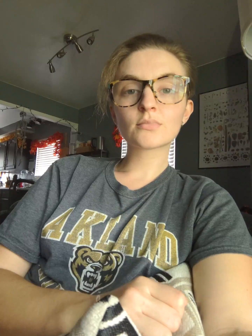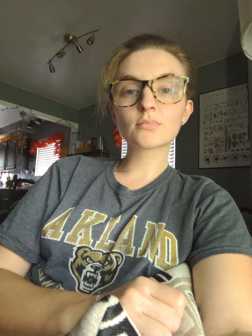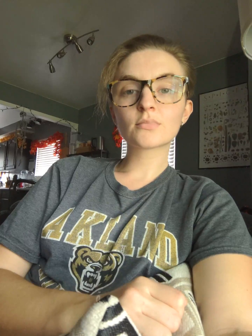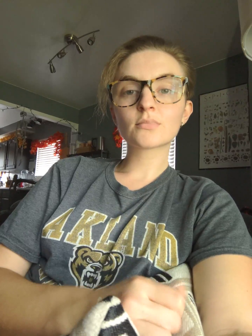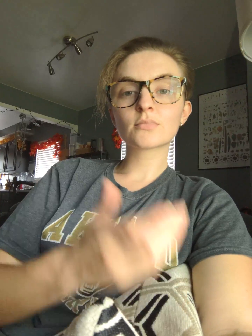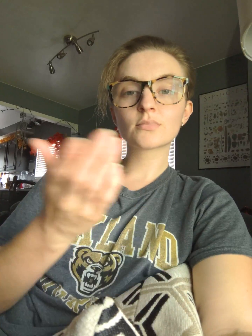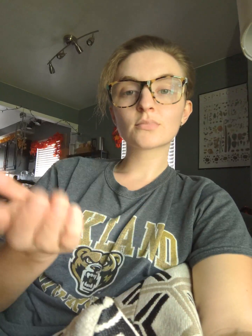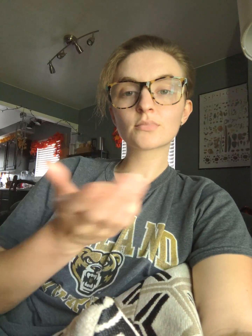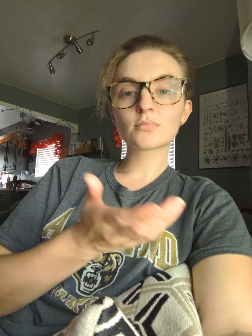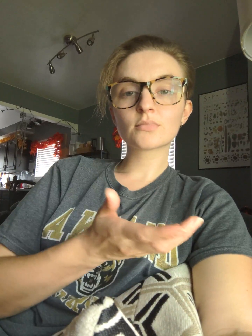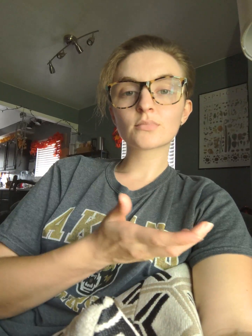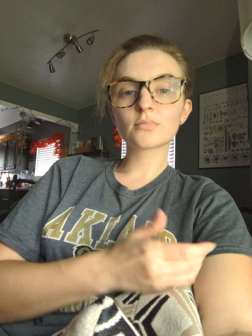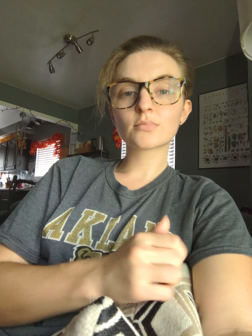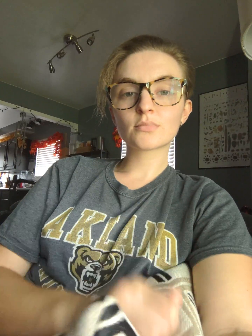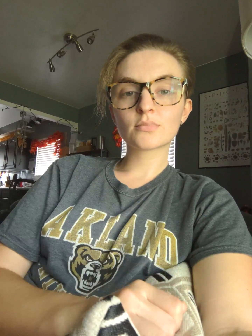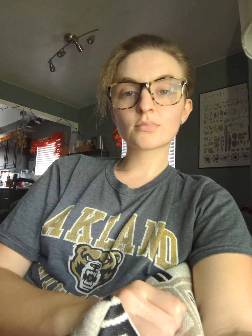carry